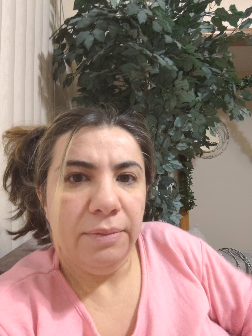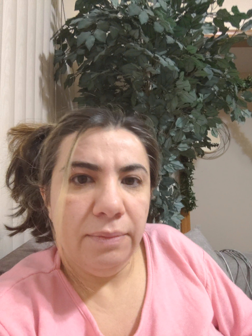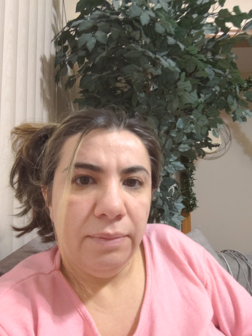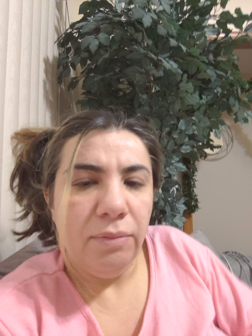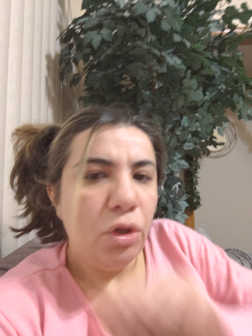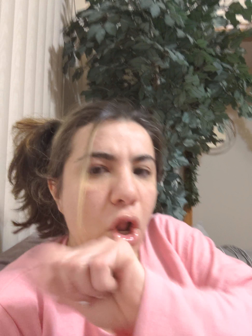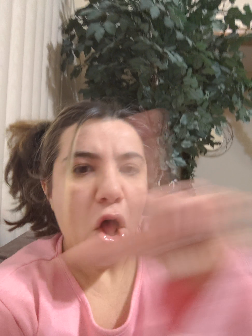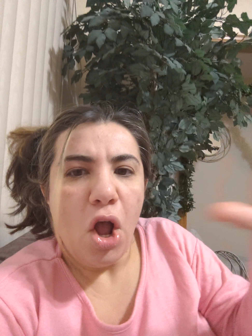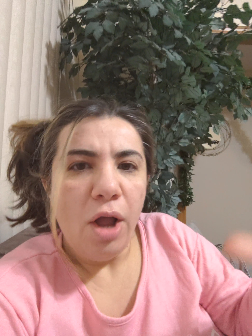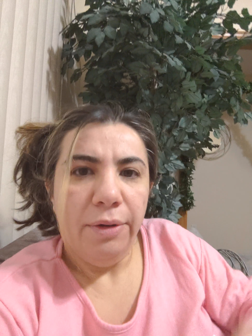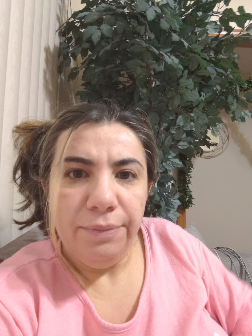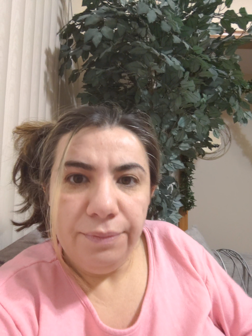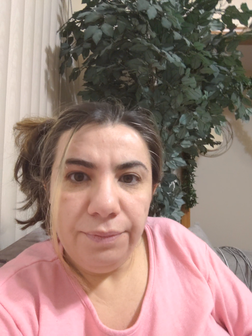all